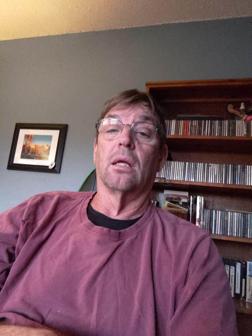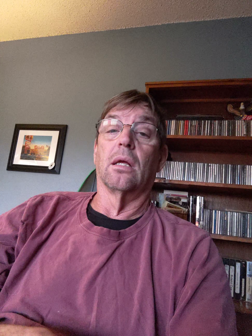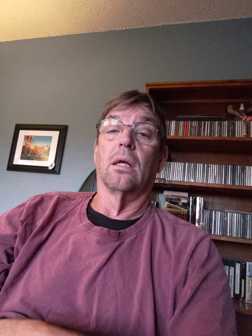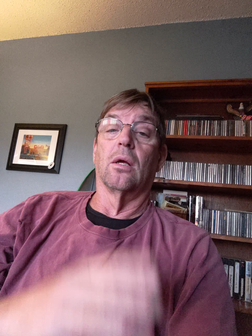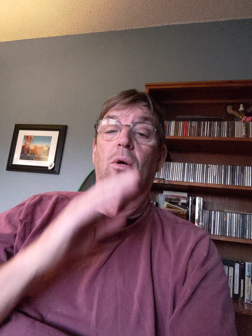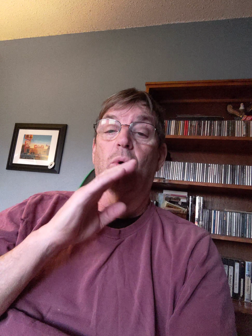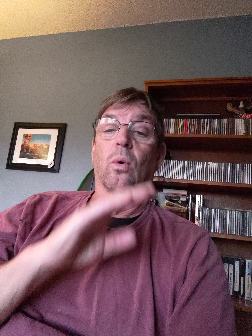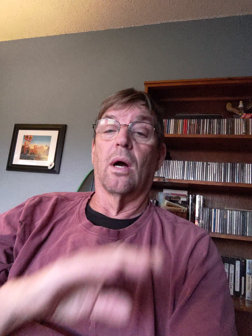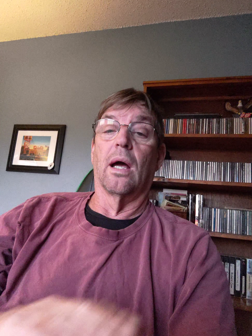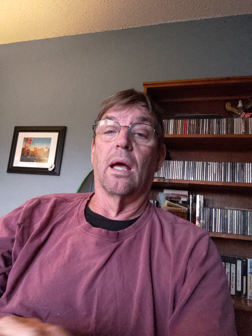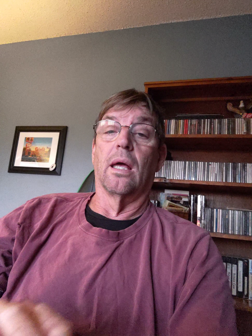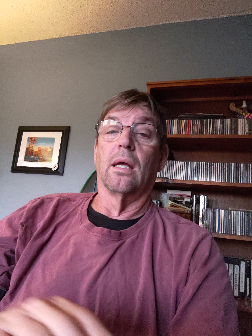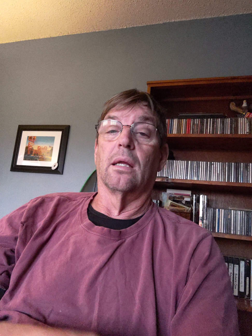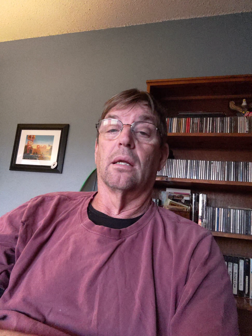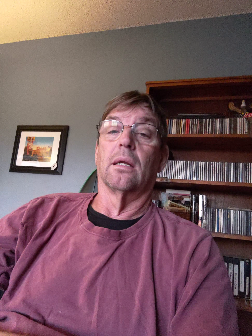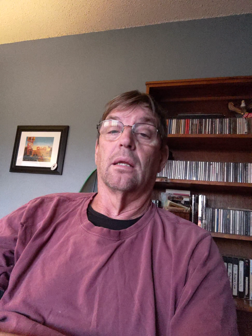quiet